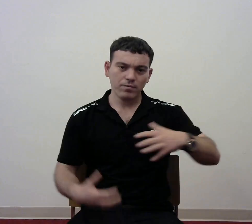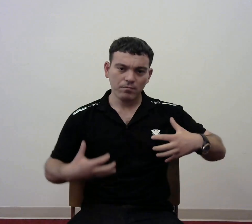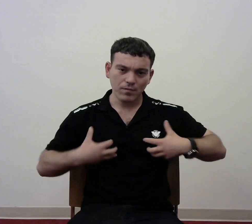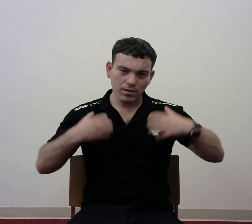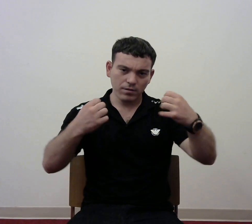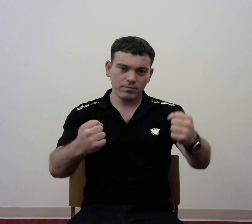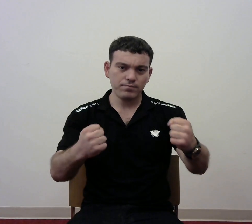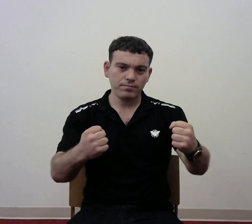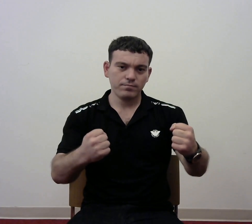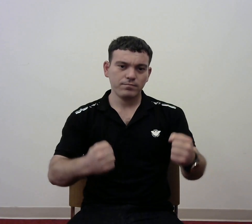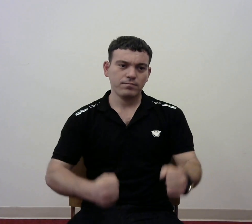salam